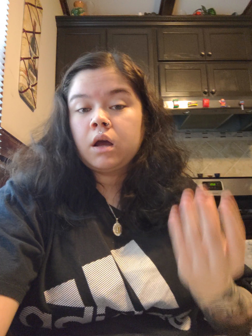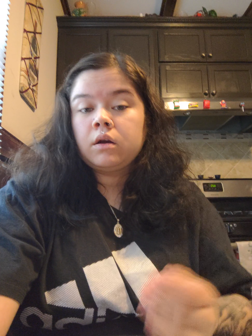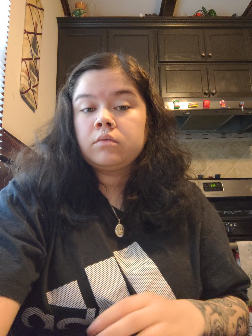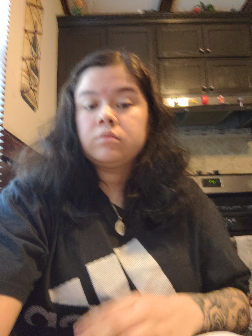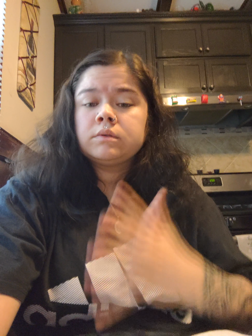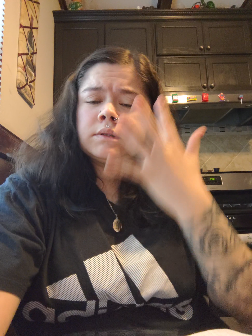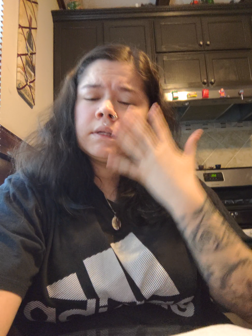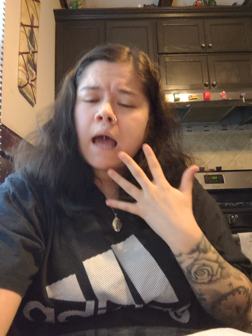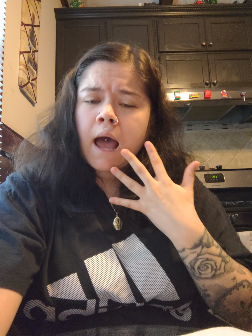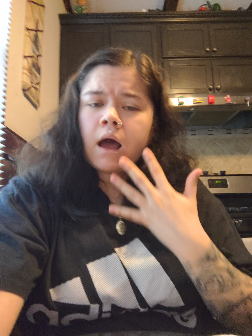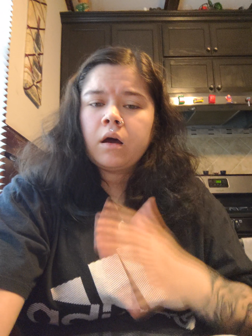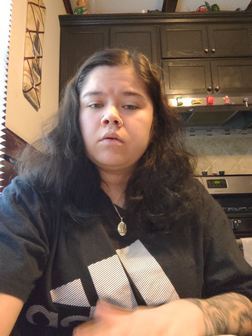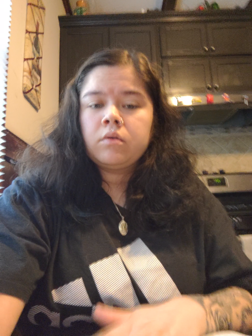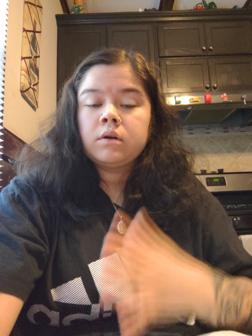sad